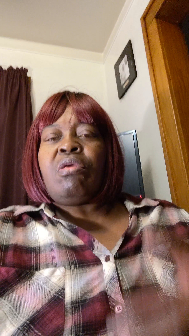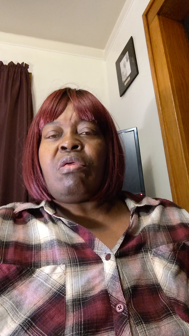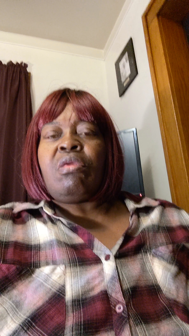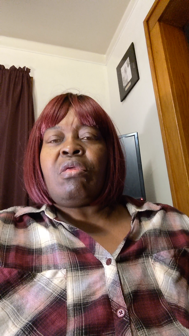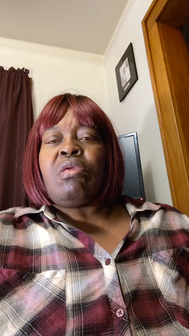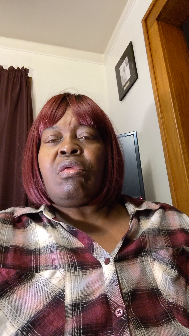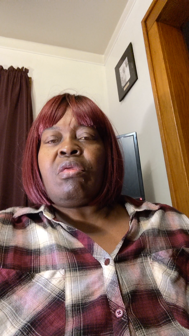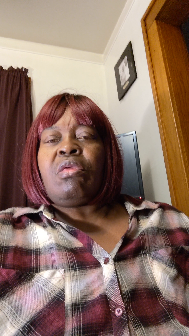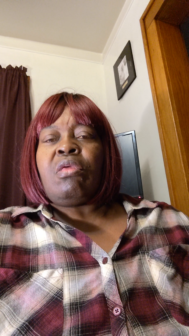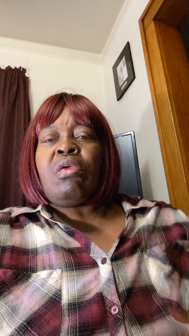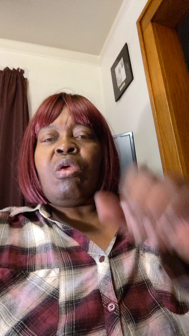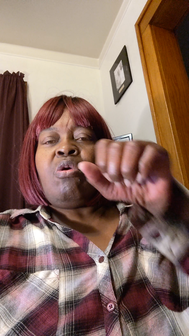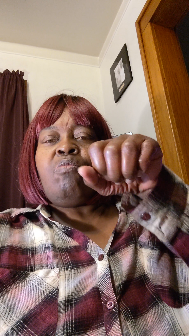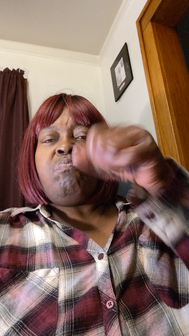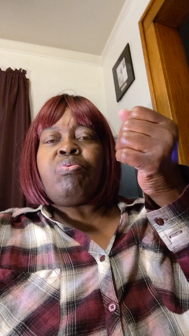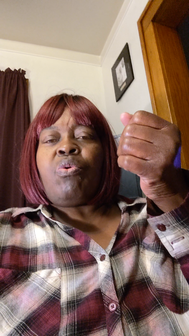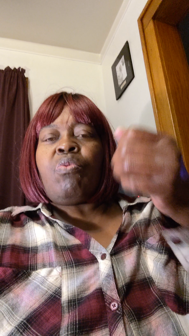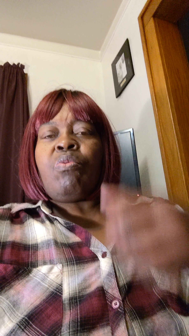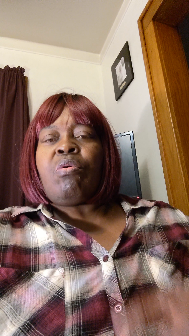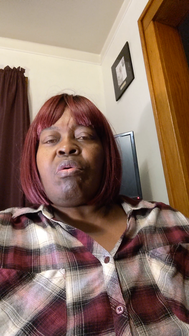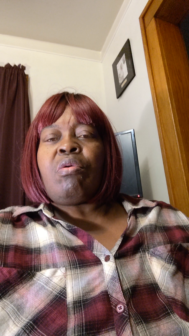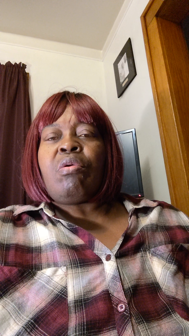broken